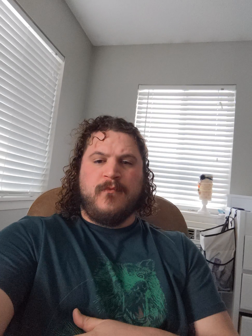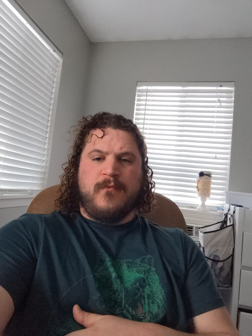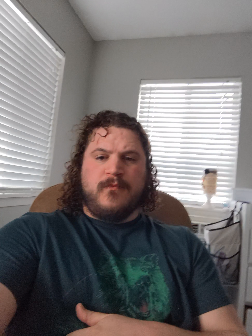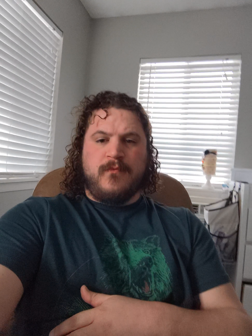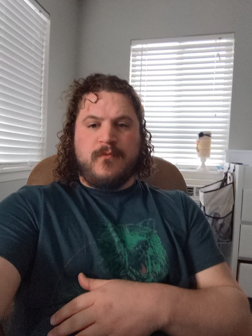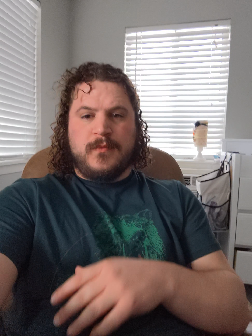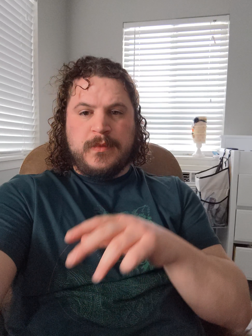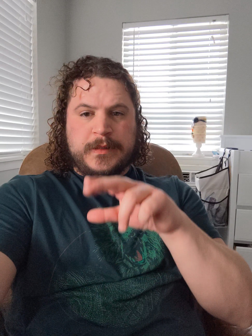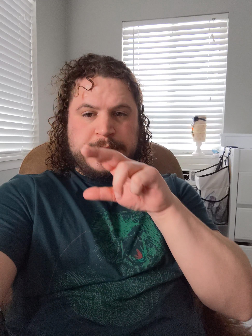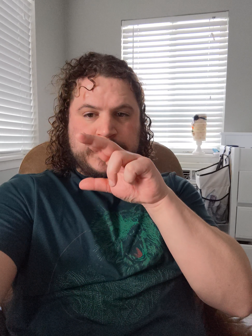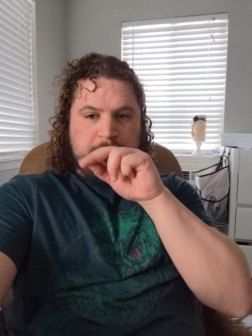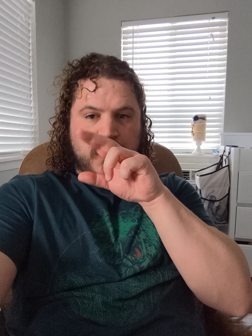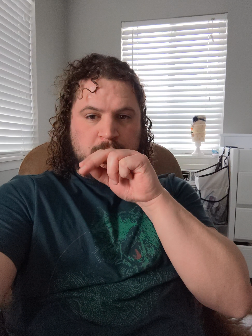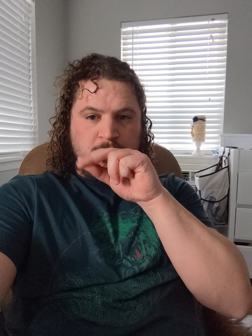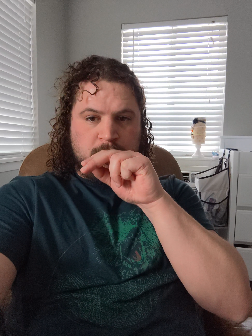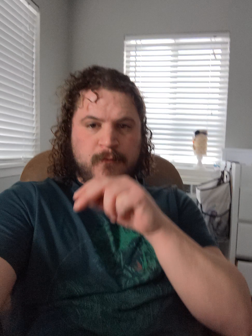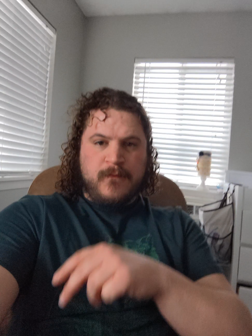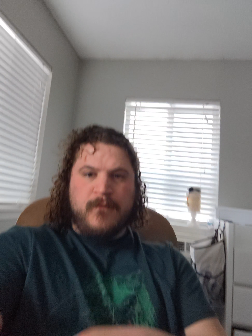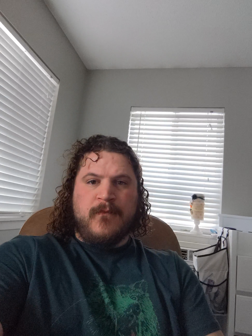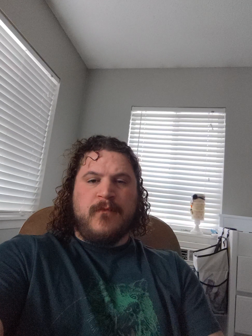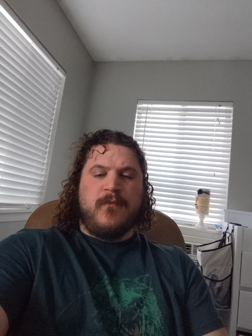duck